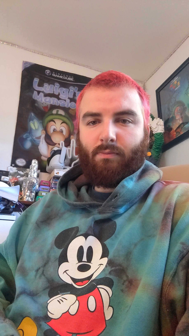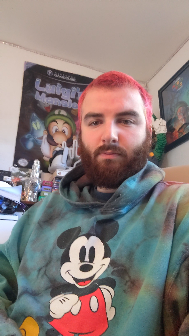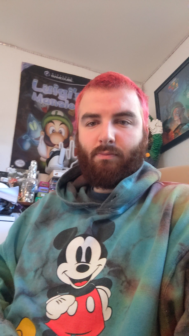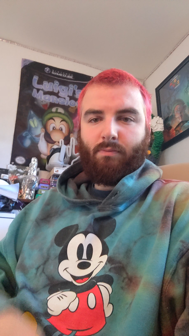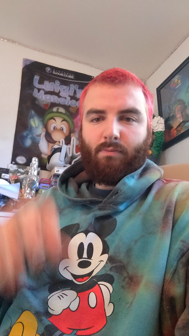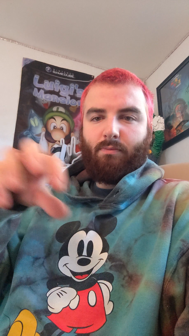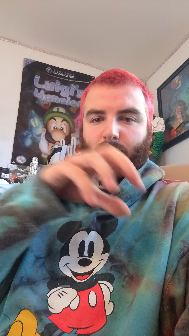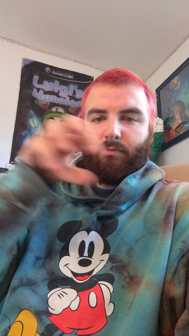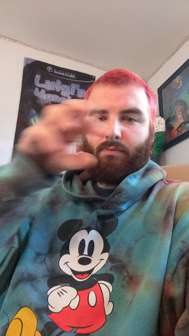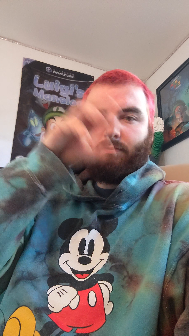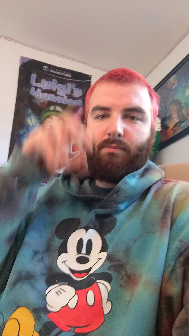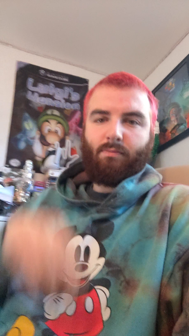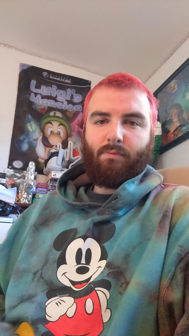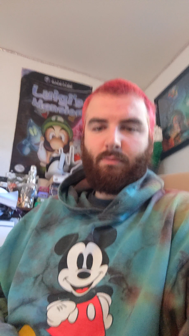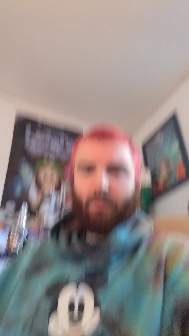block